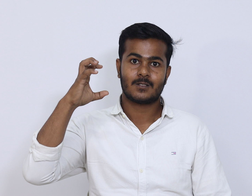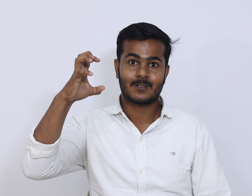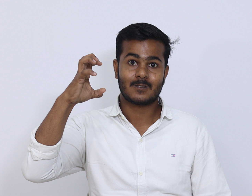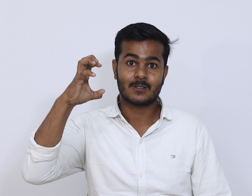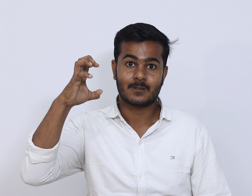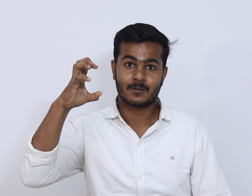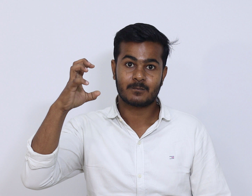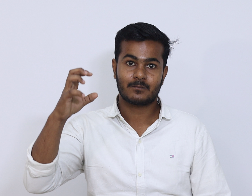stiff